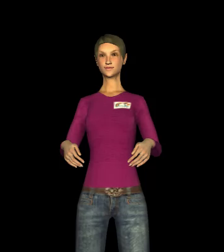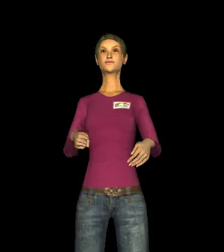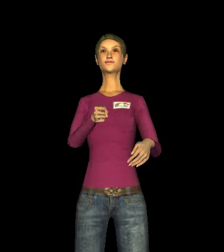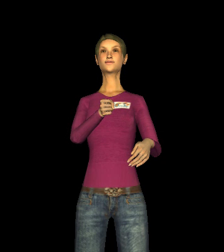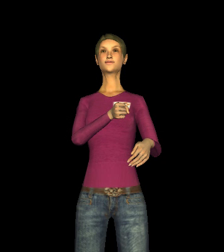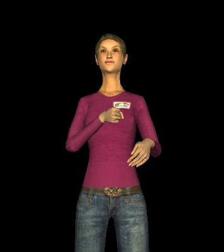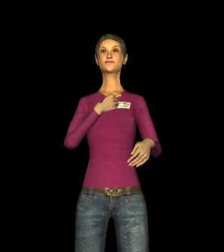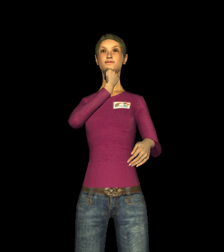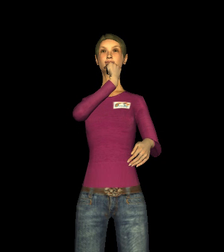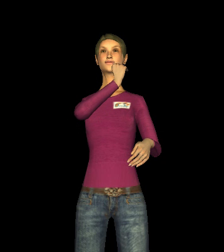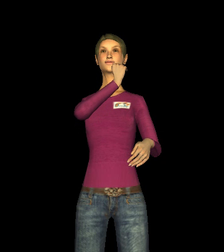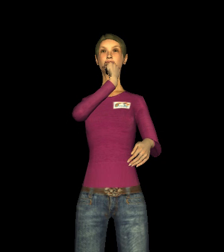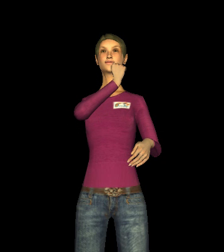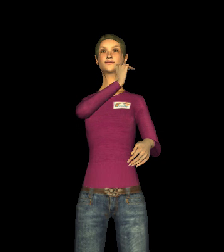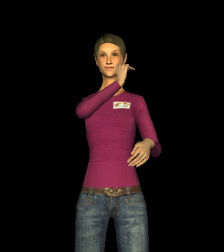ثلاجة